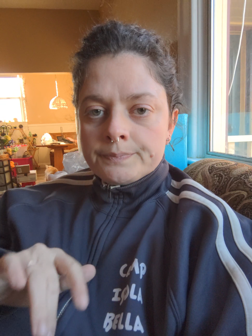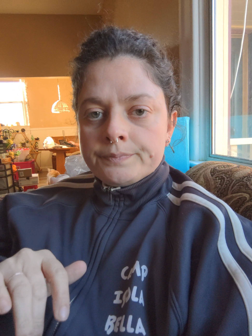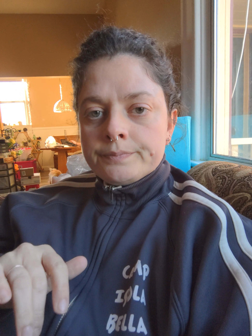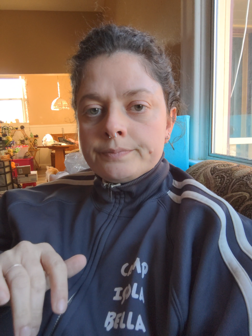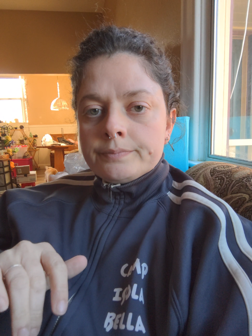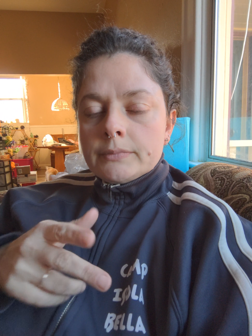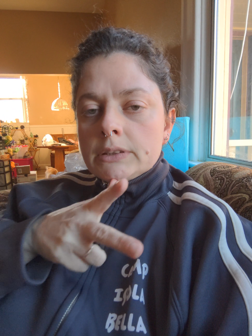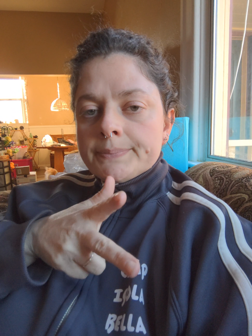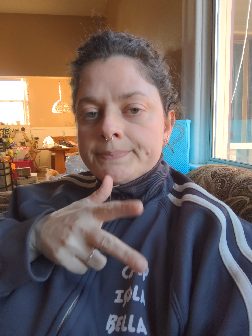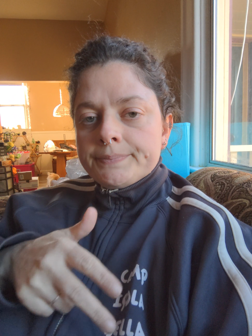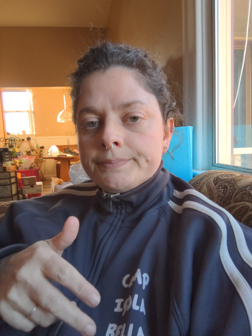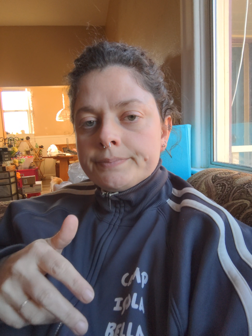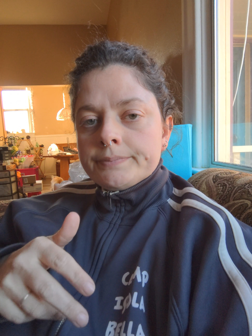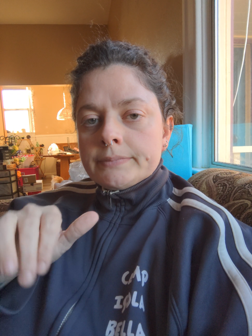hen